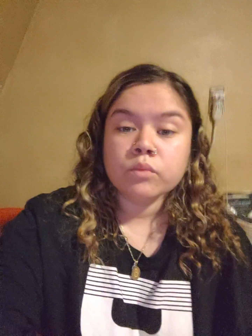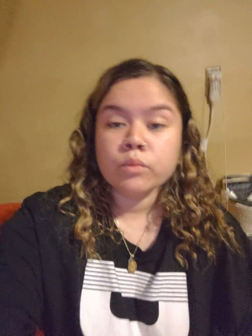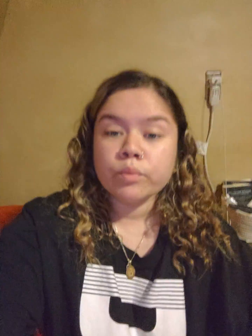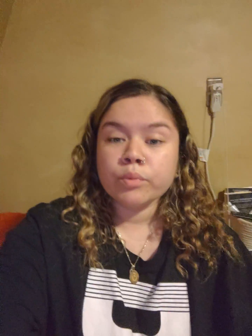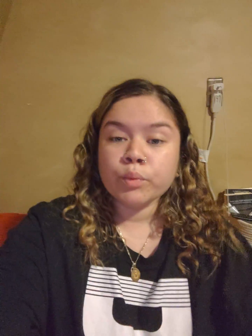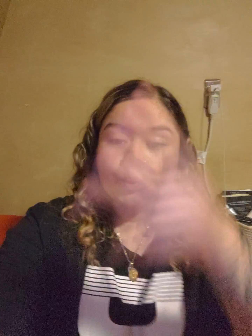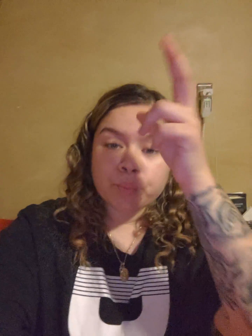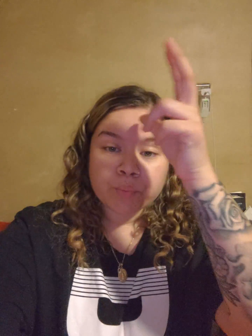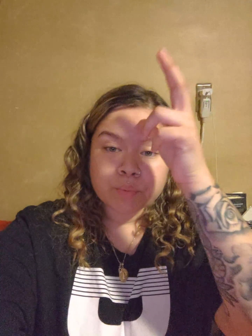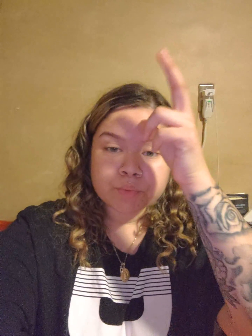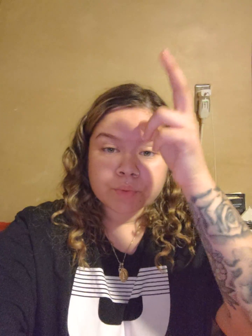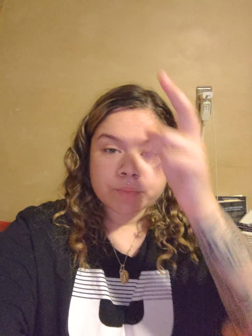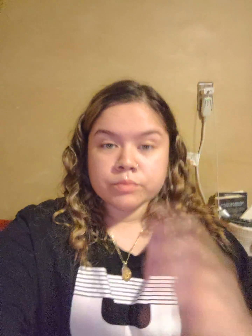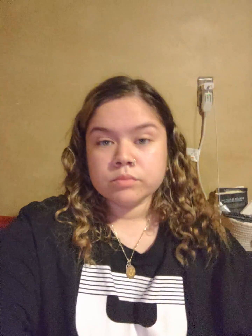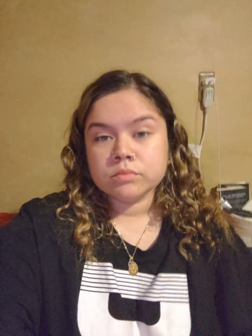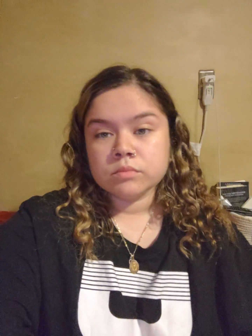rooster